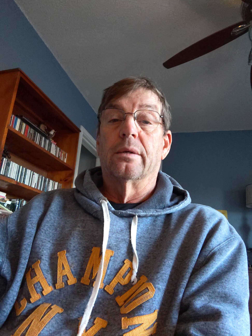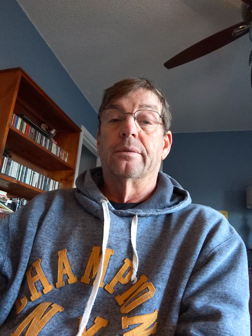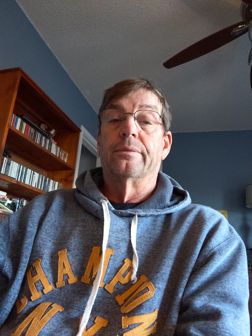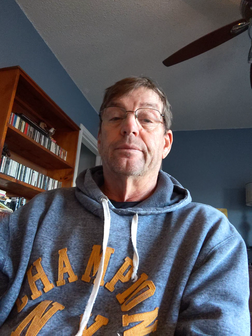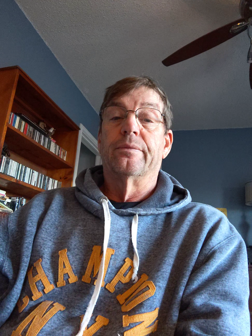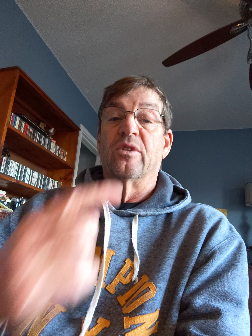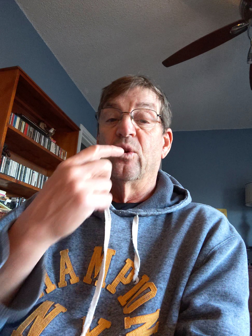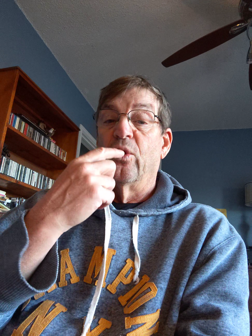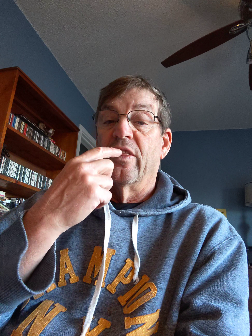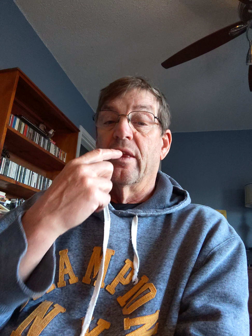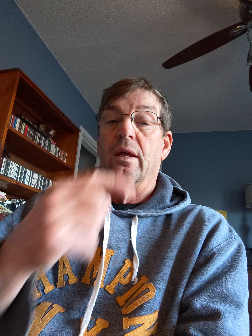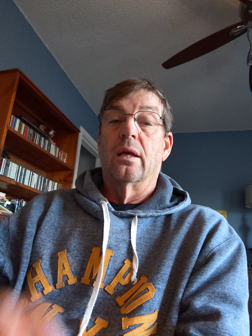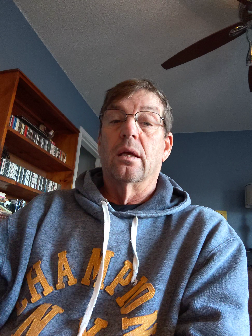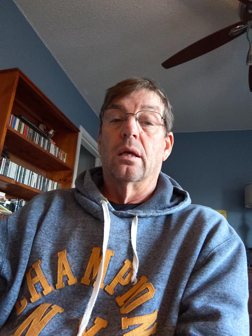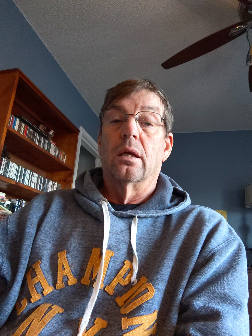tooth